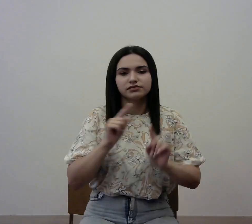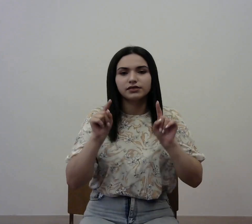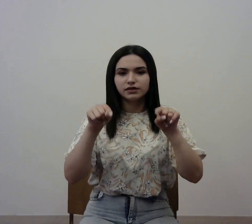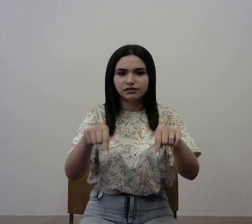müraciət